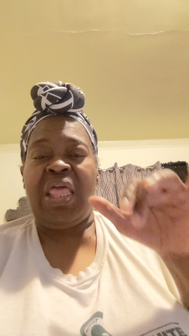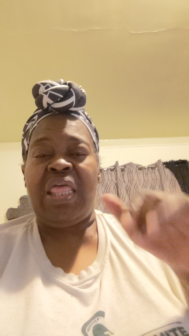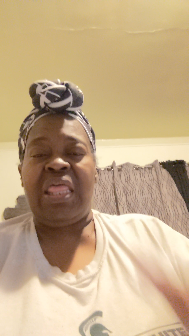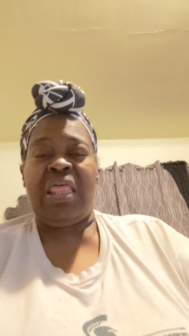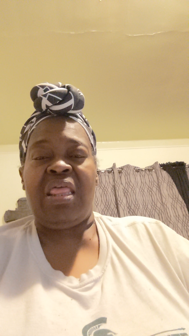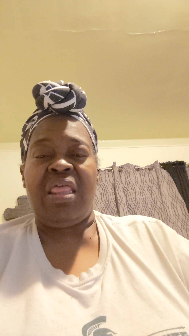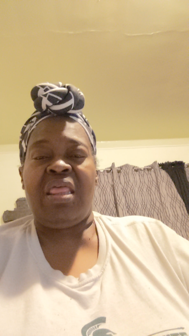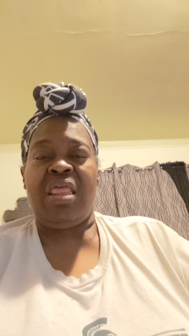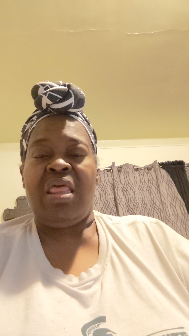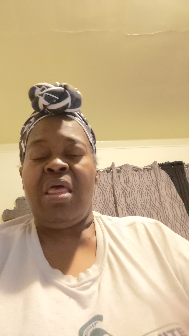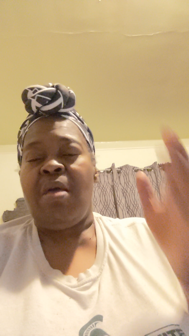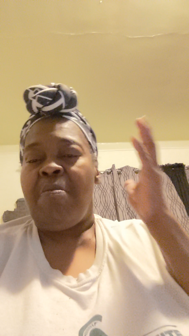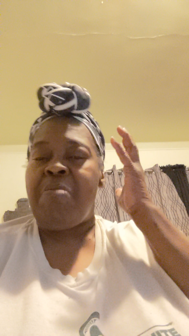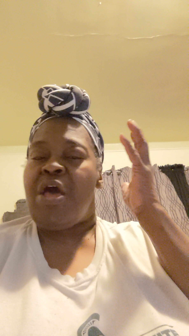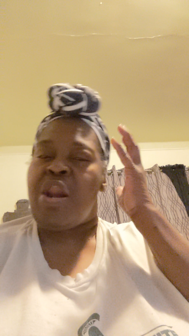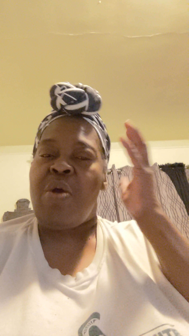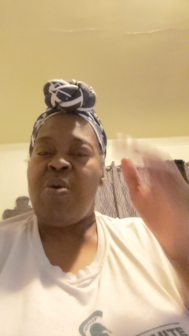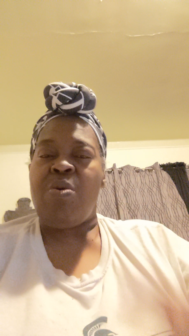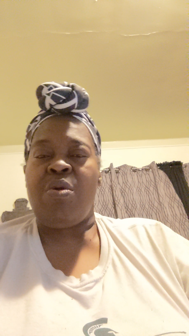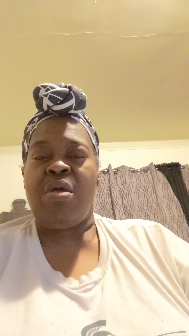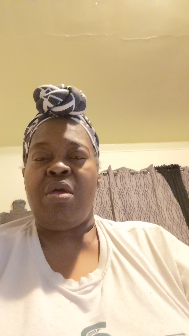pillow